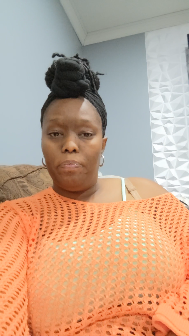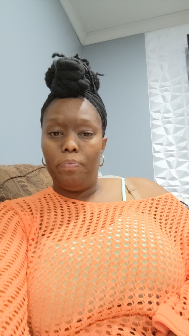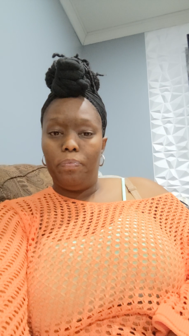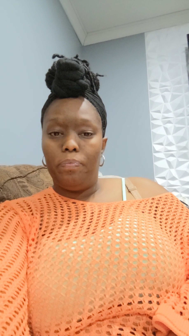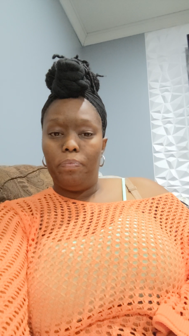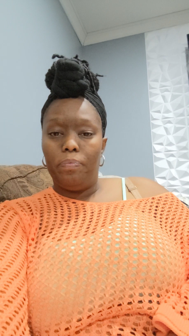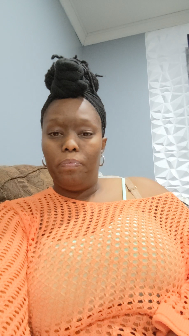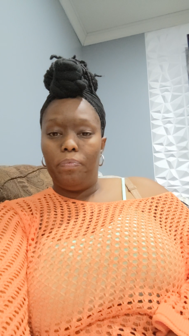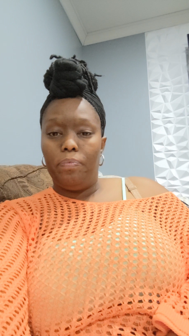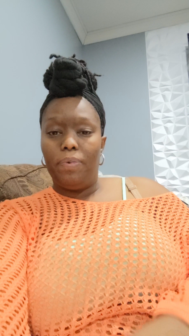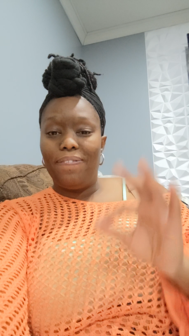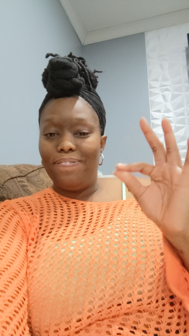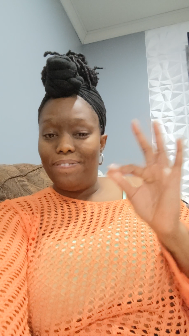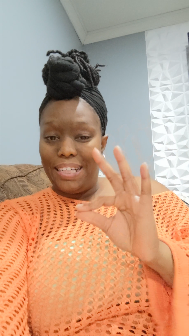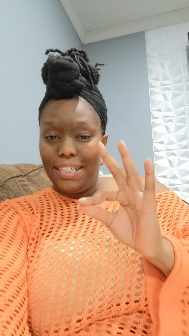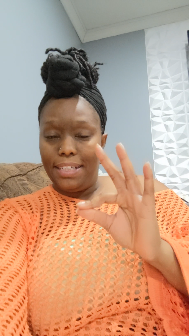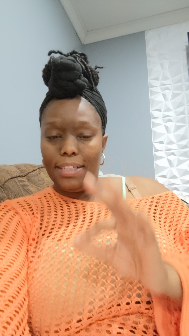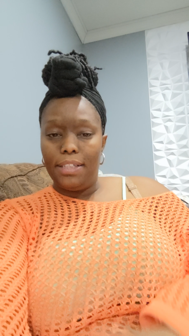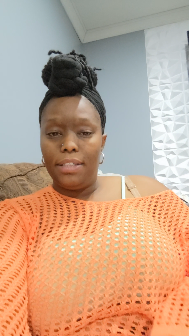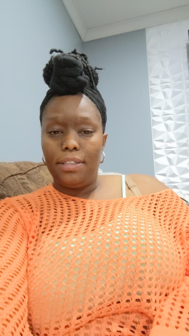fit